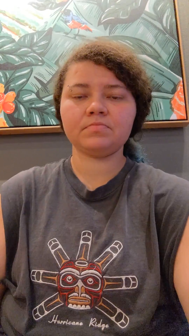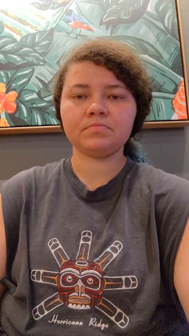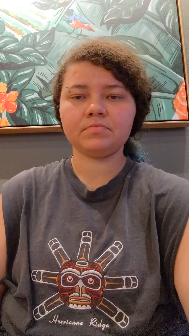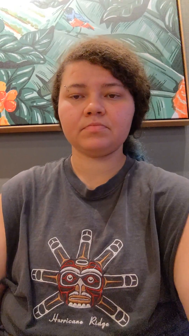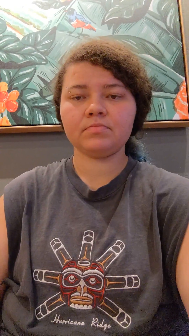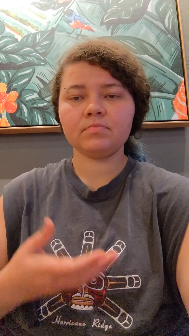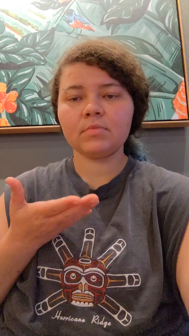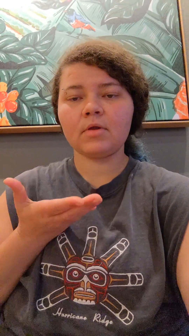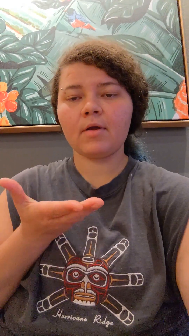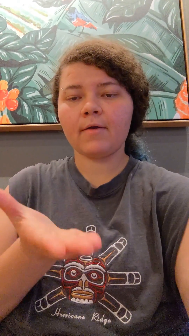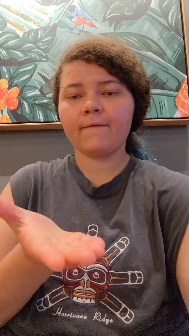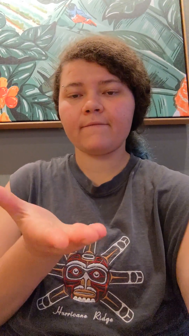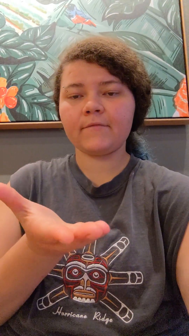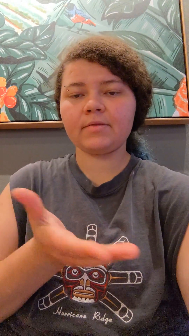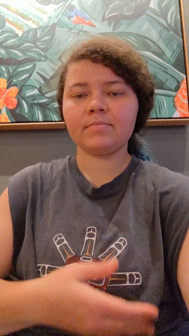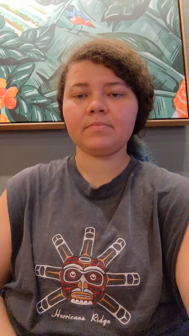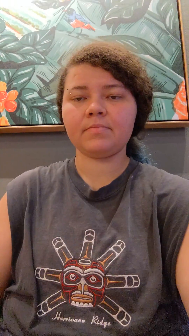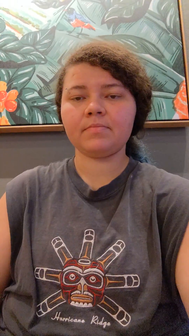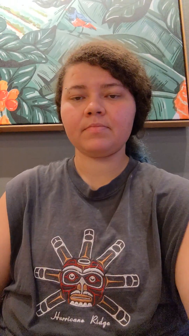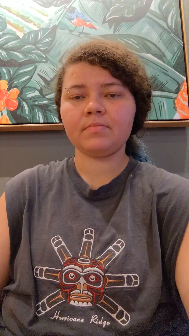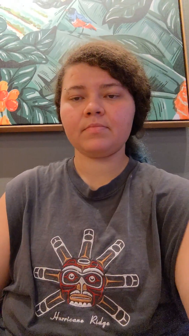oven